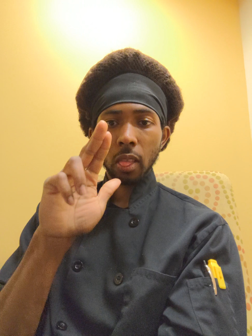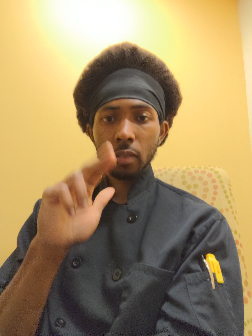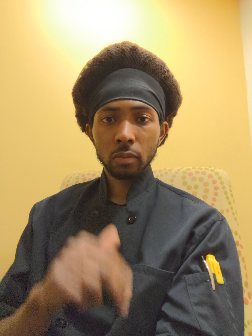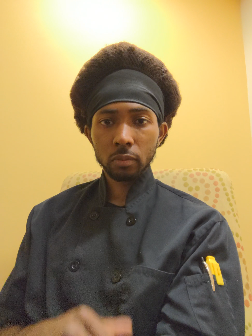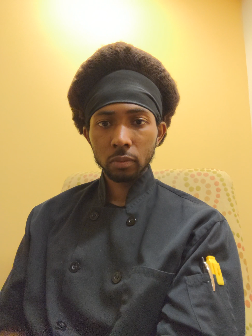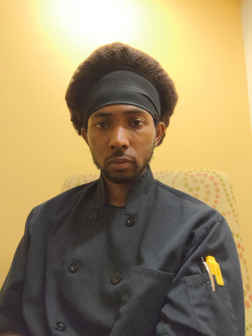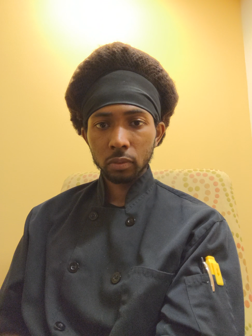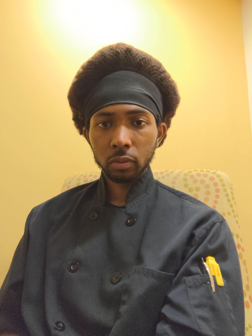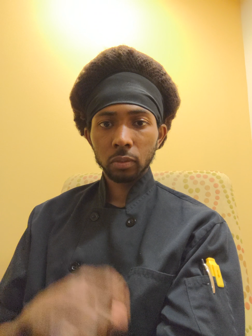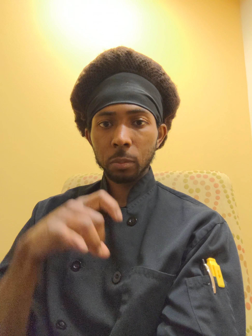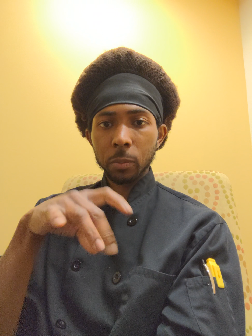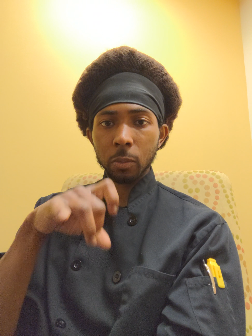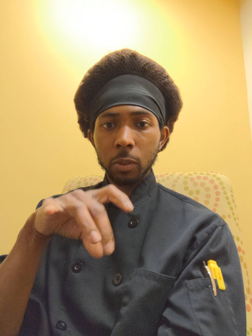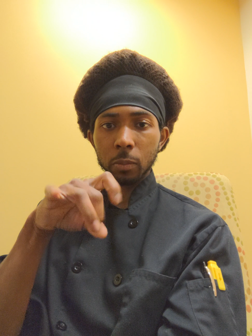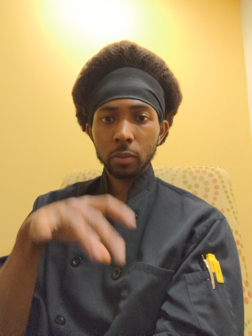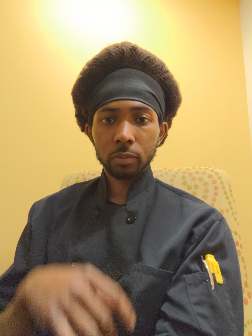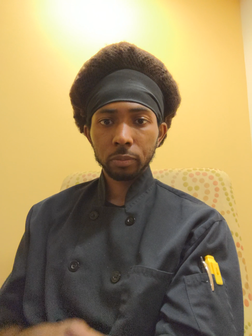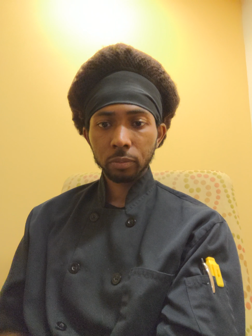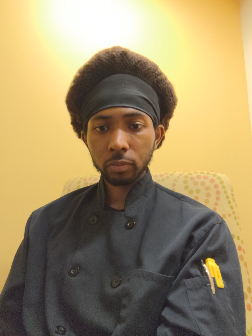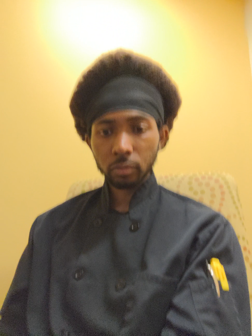pumpkin